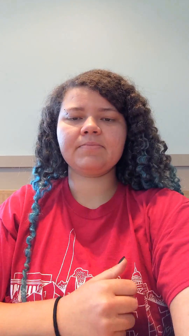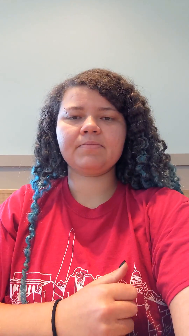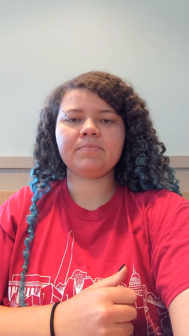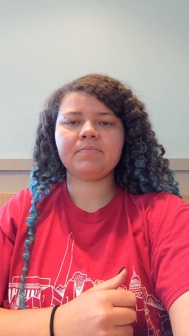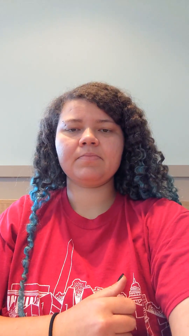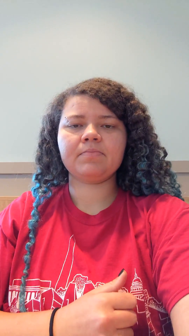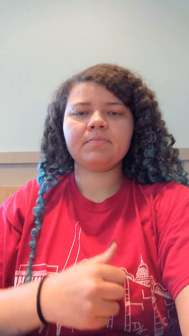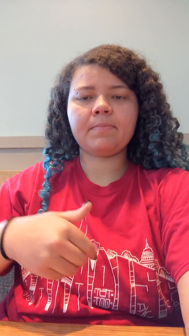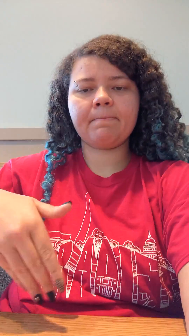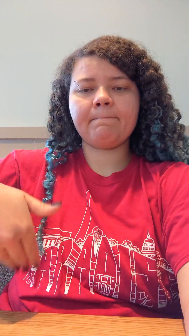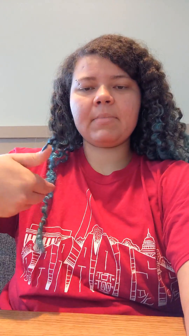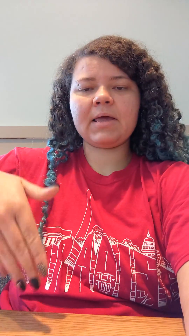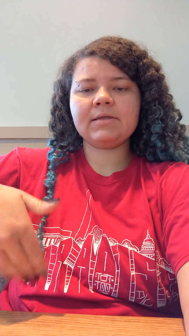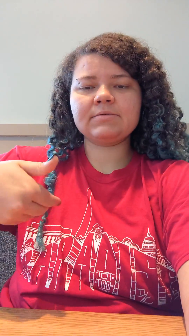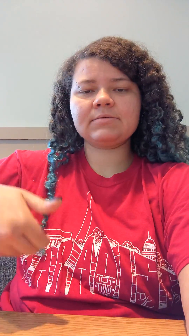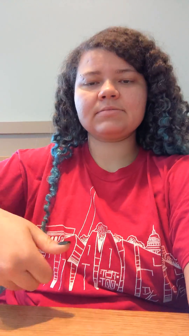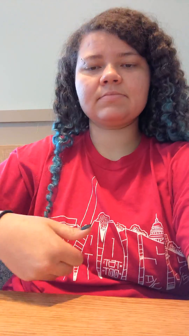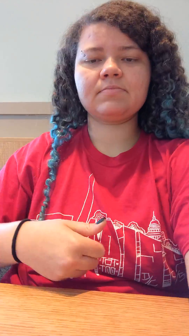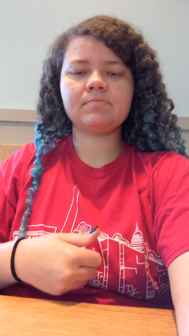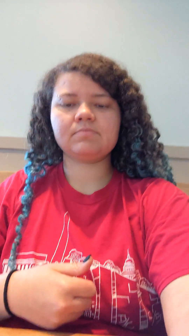pants